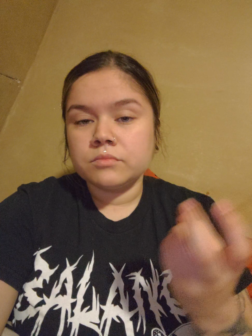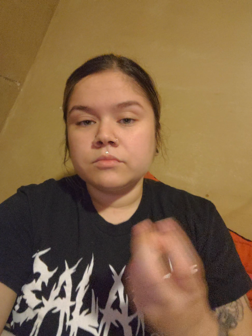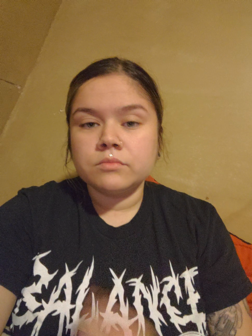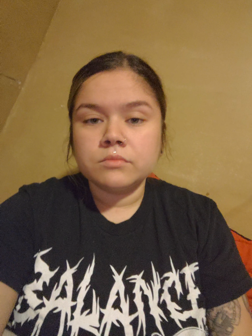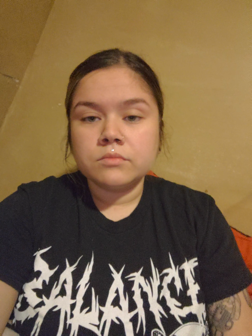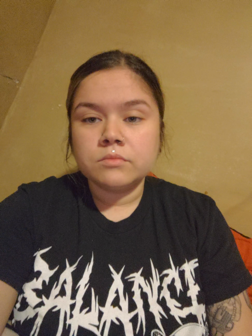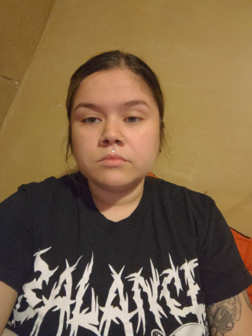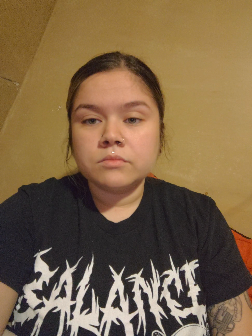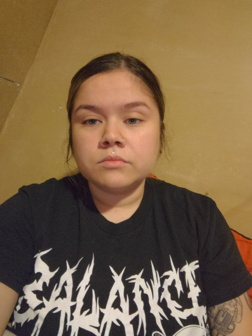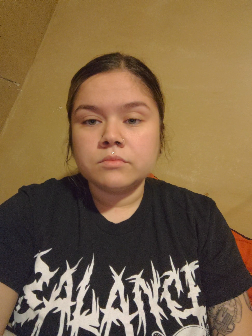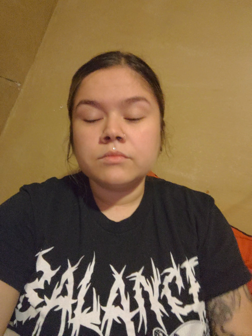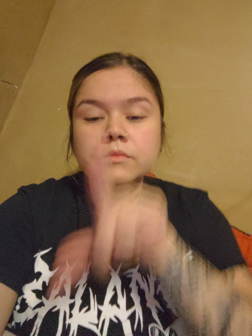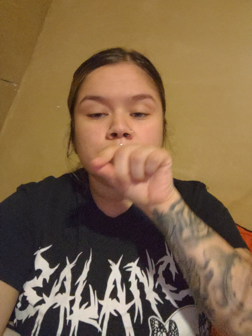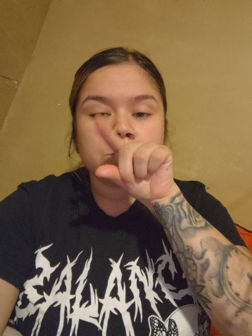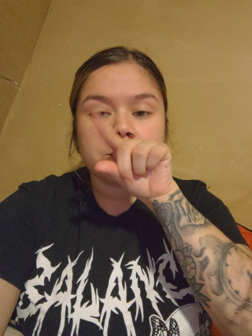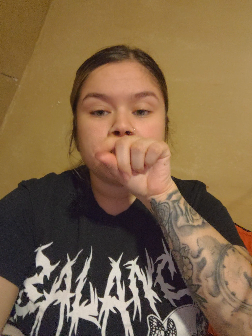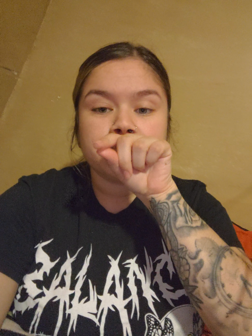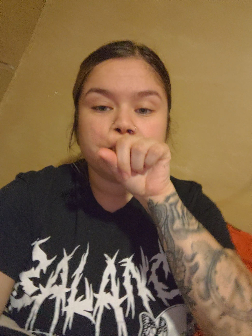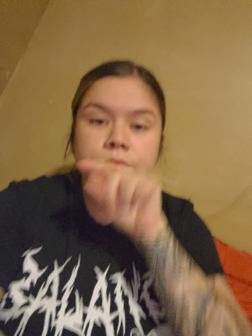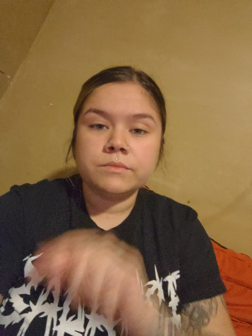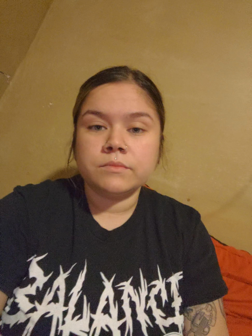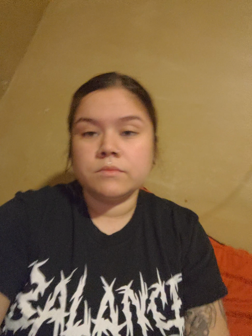chicken